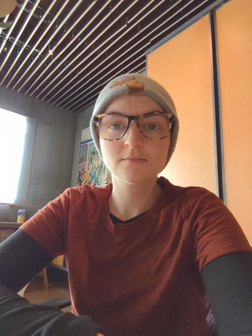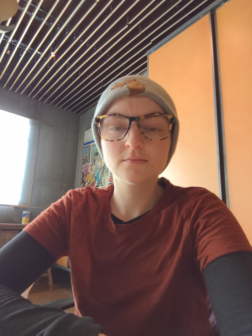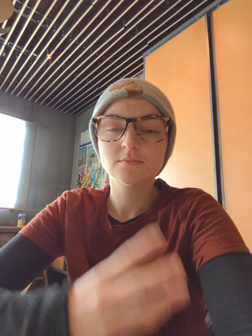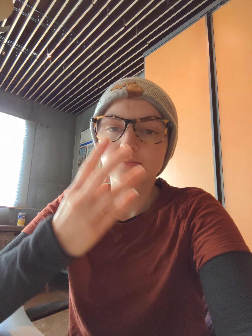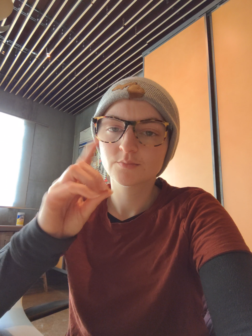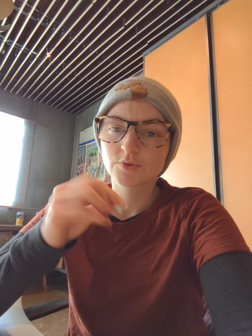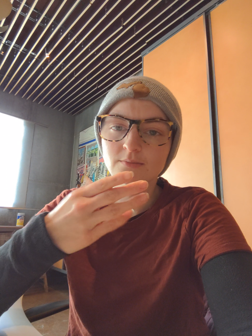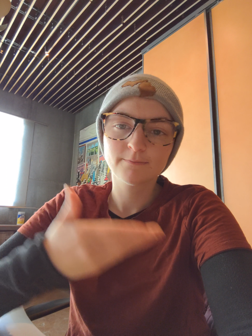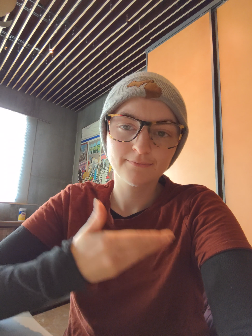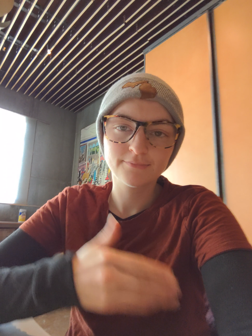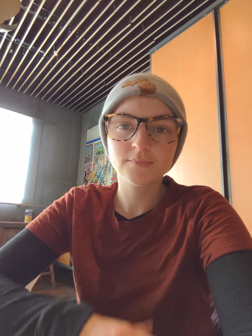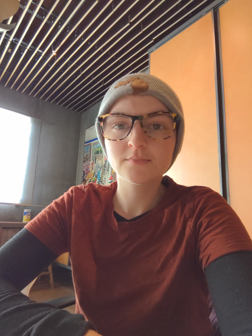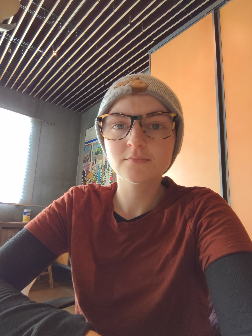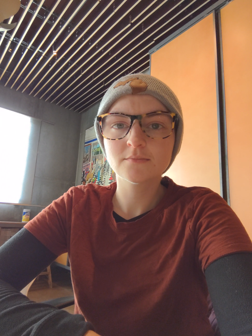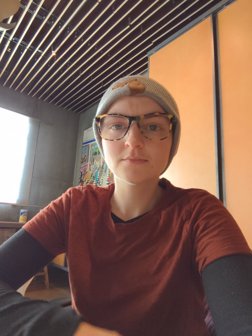puppy